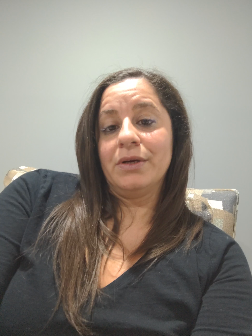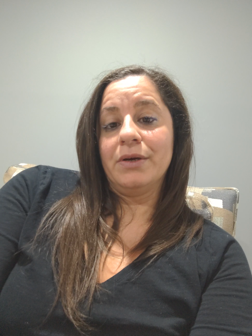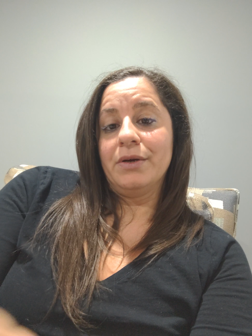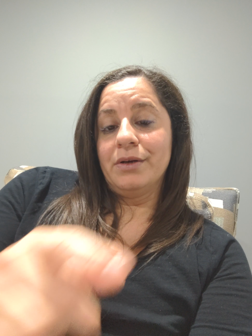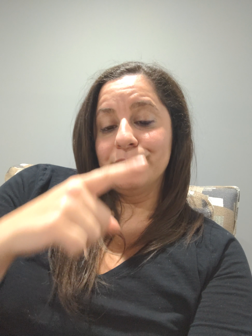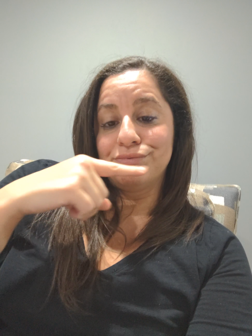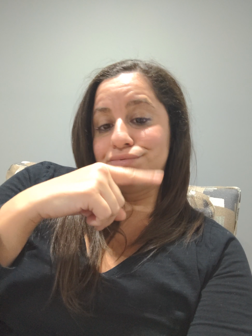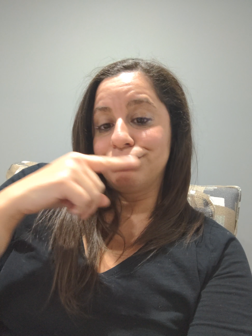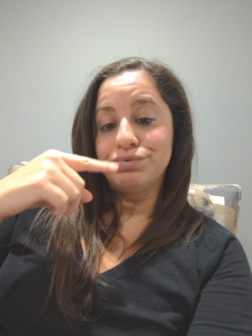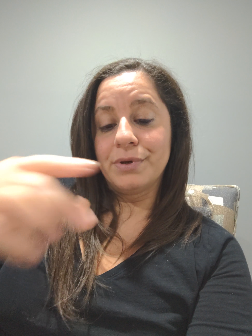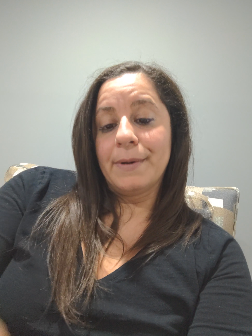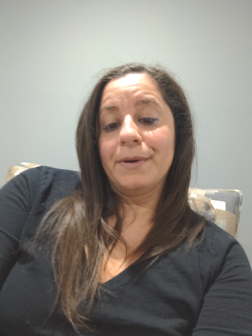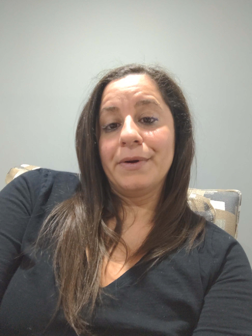toothbrush